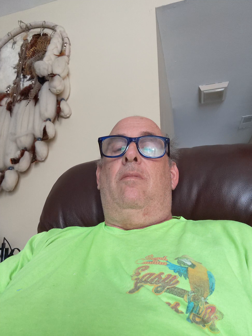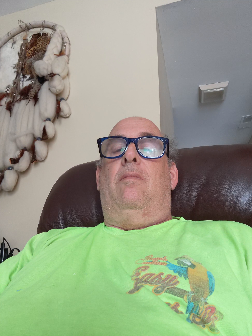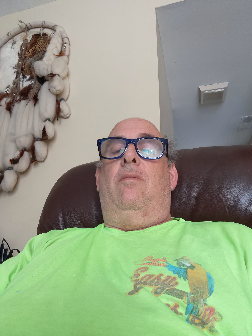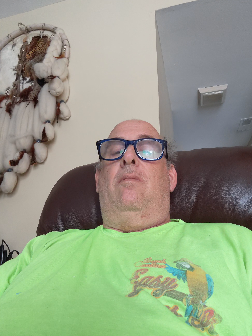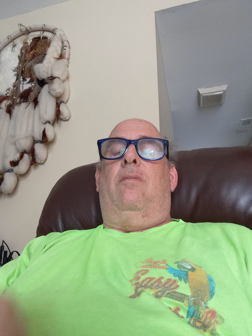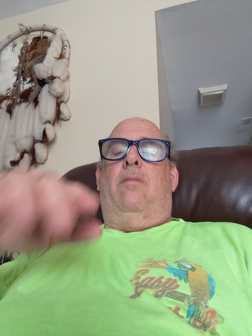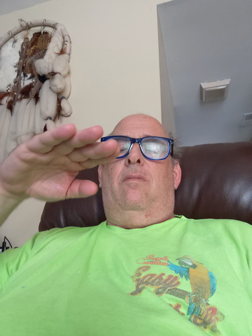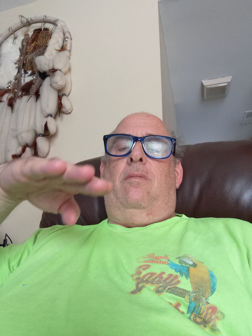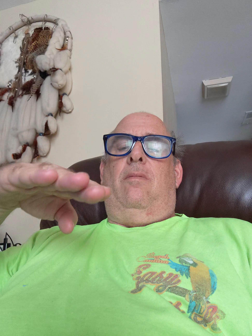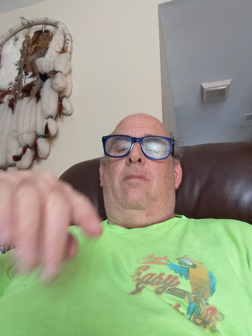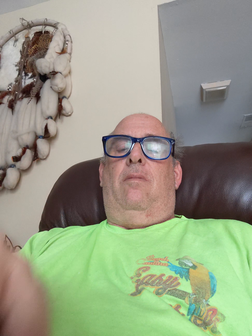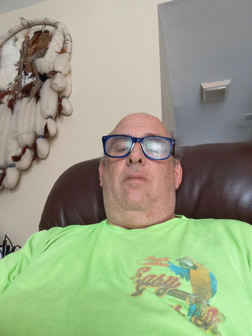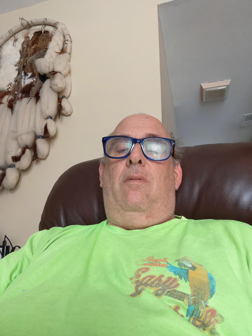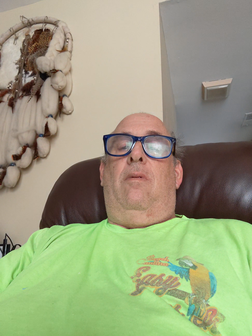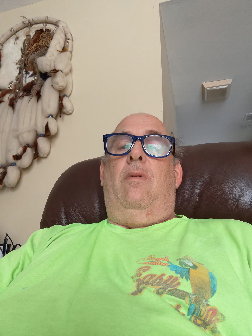child